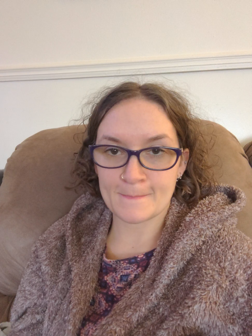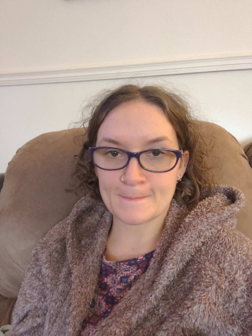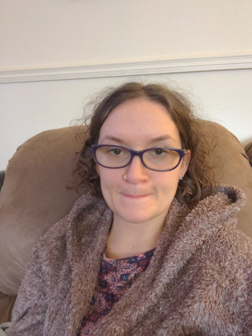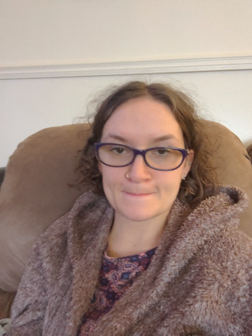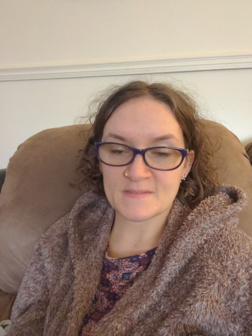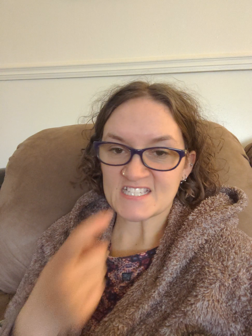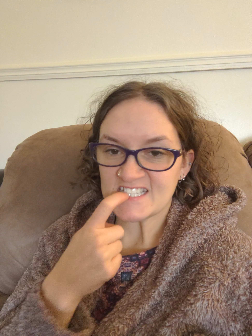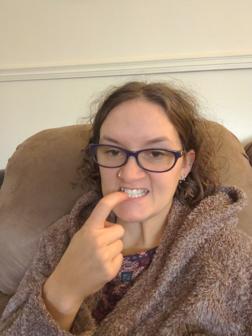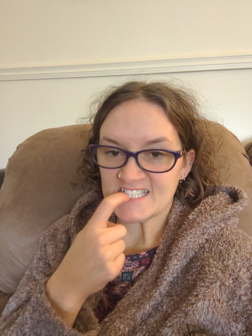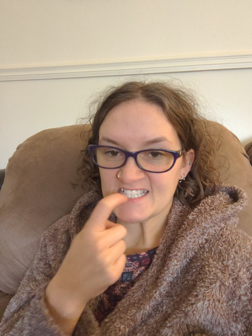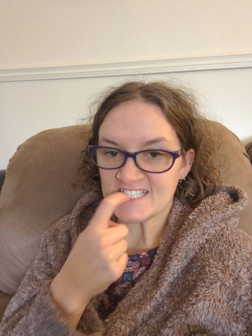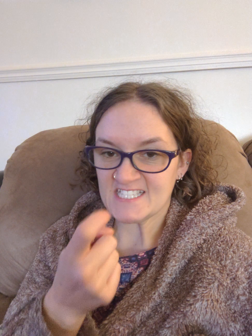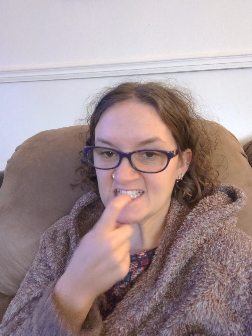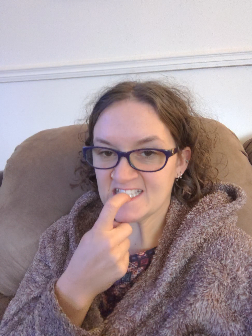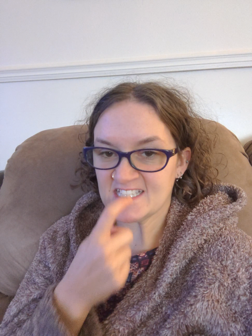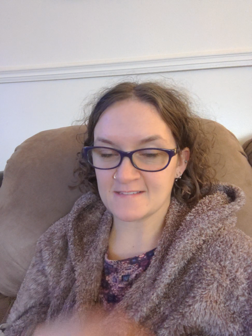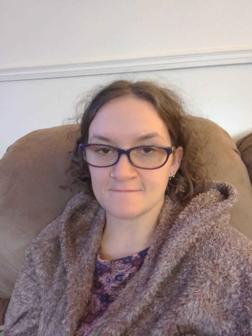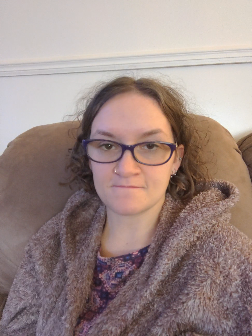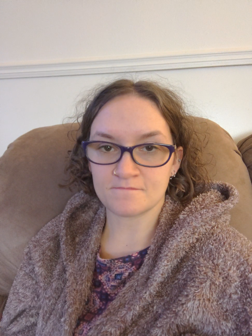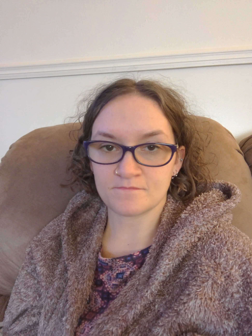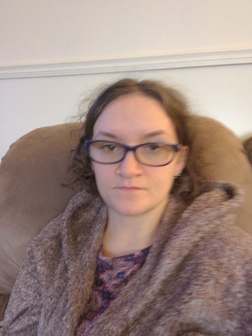window